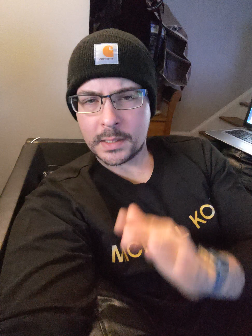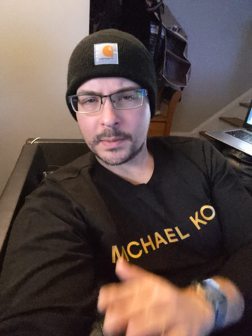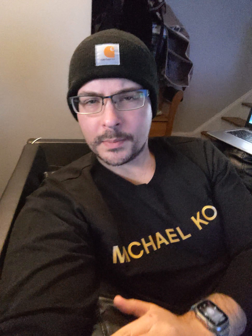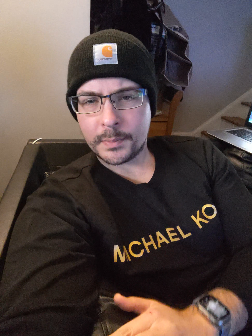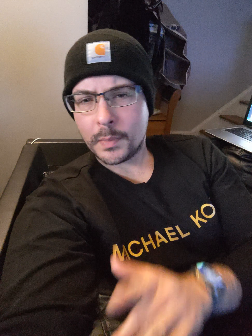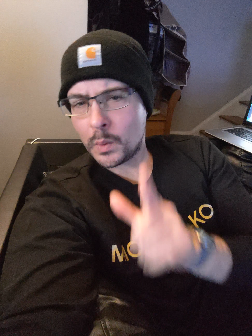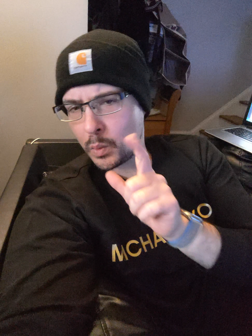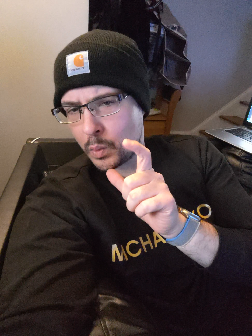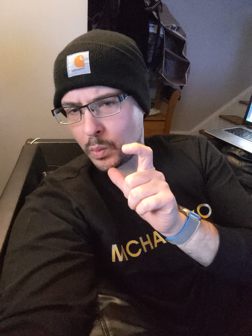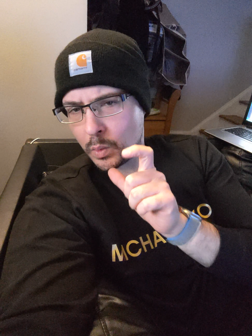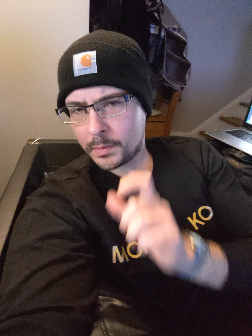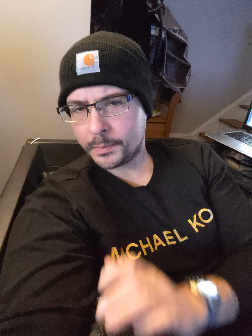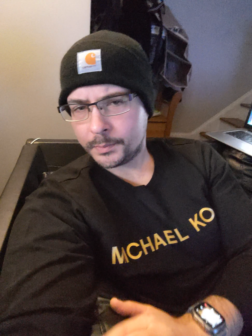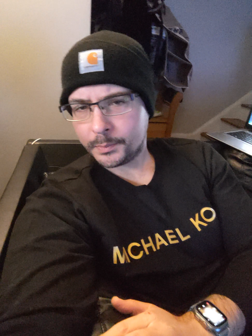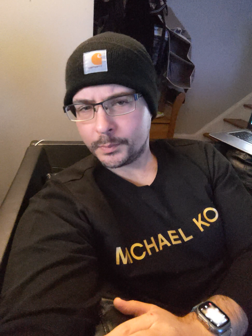who